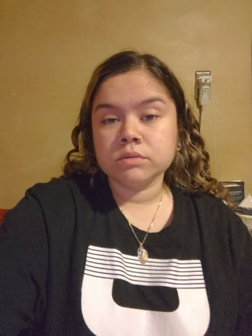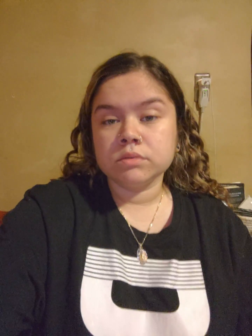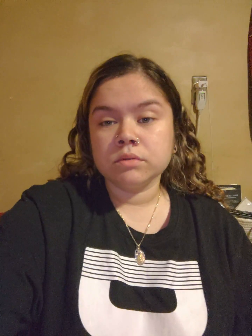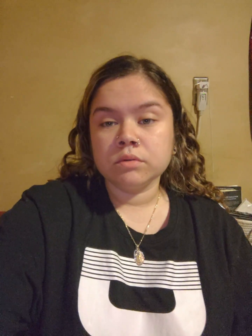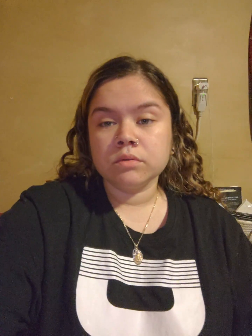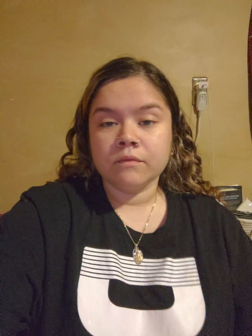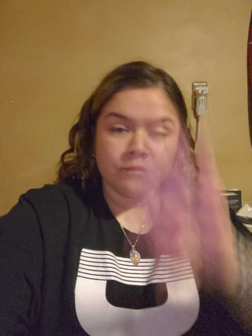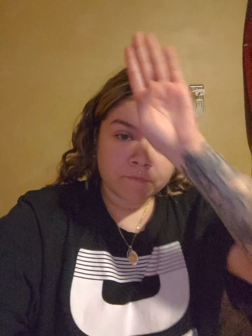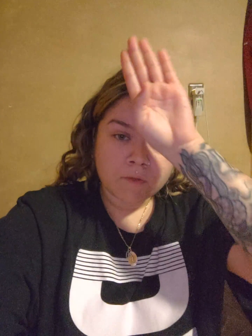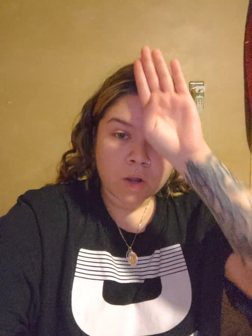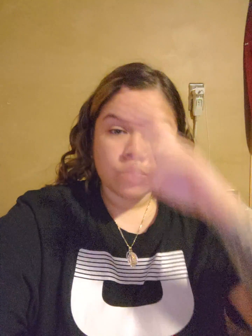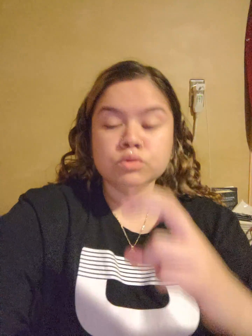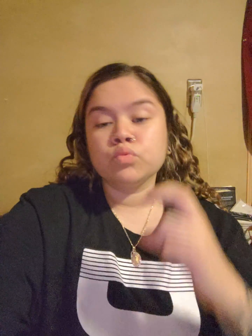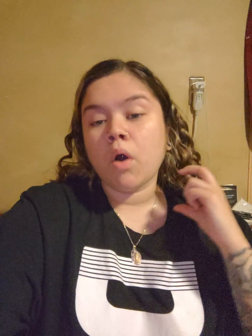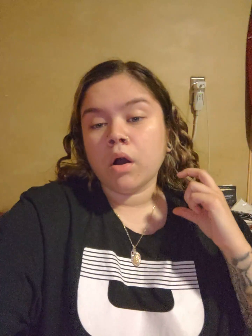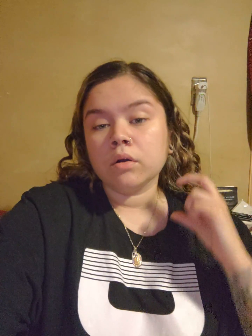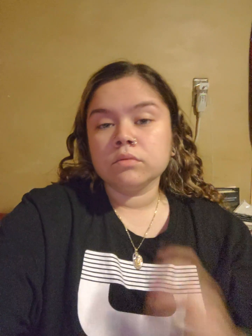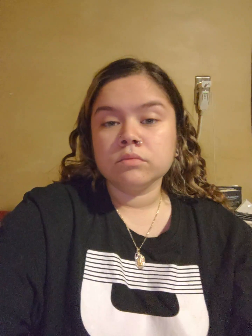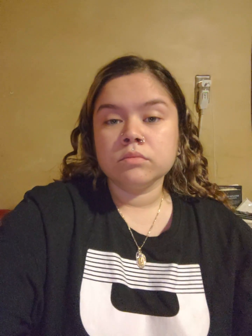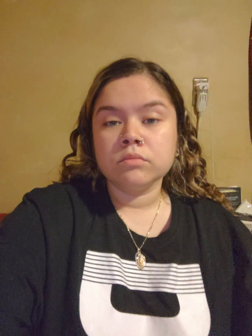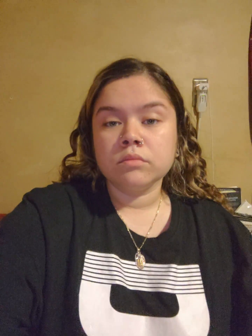fire truck